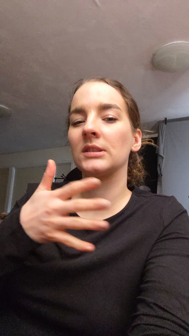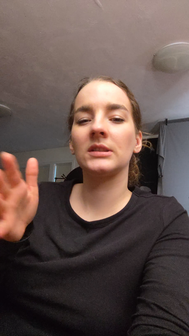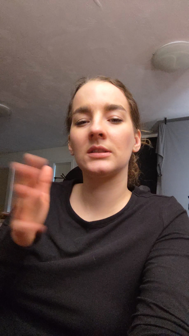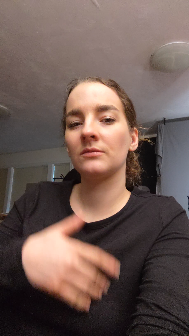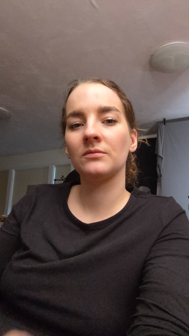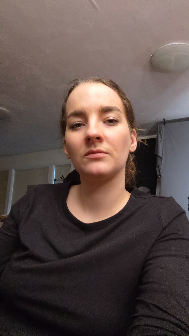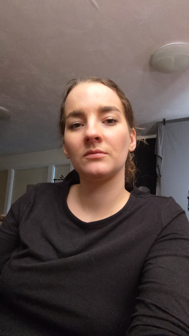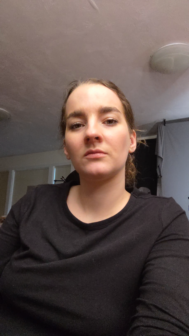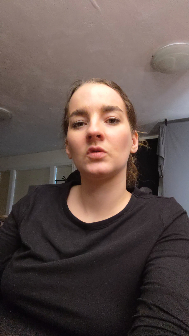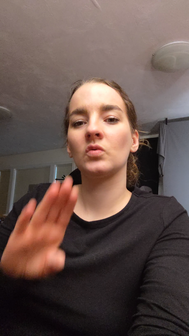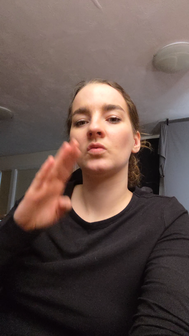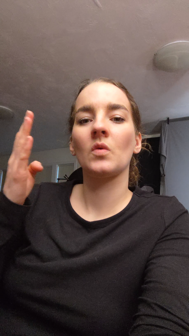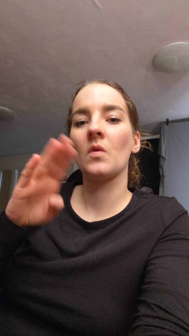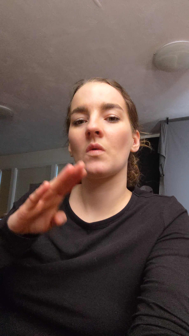door